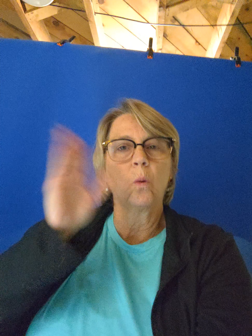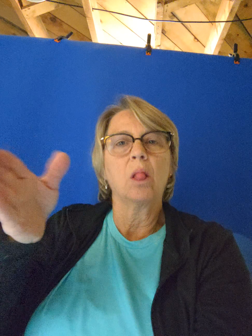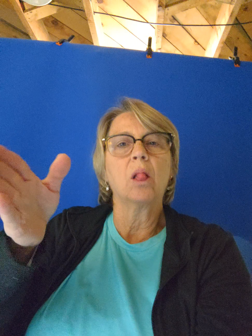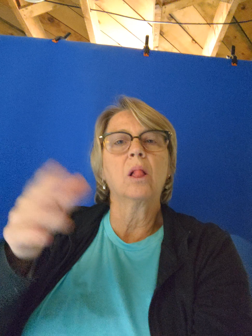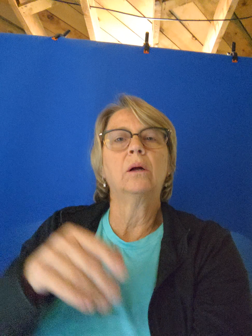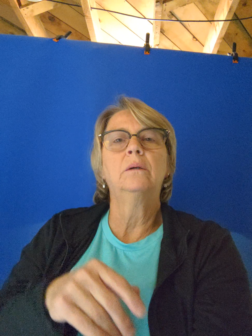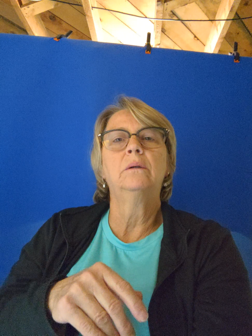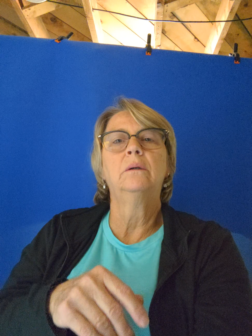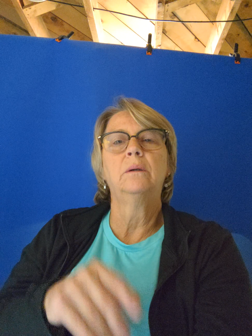will